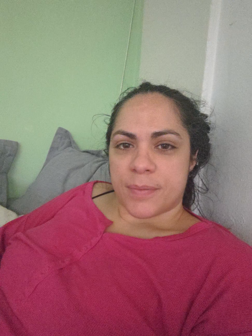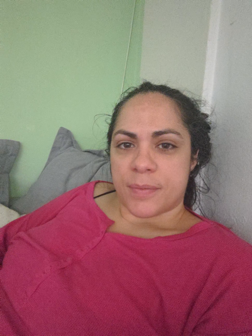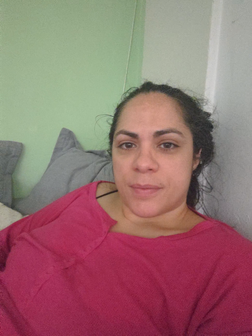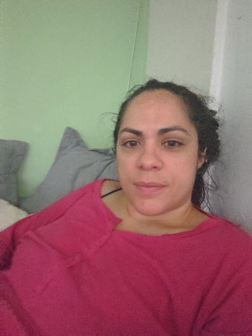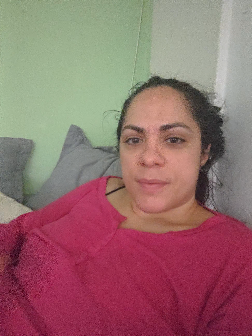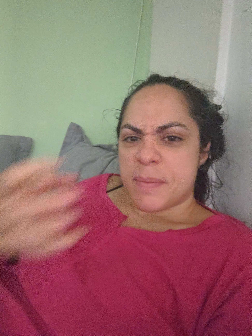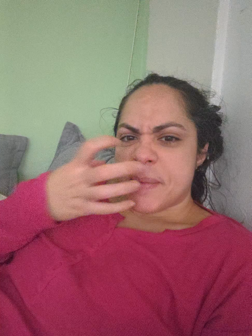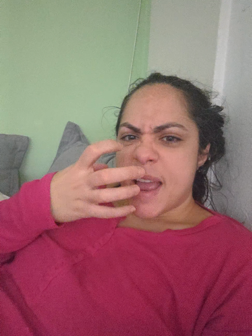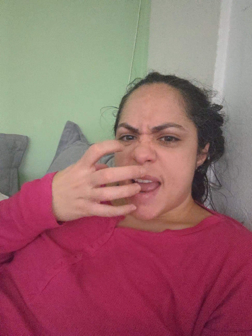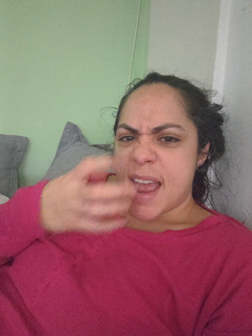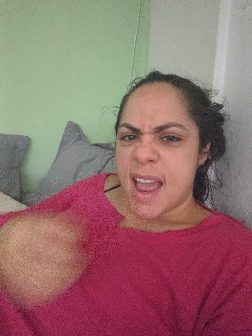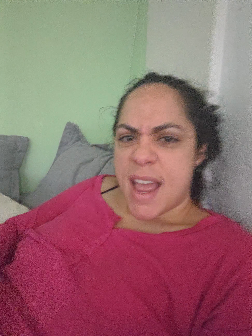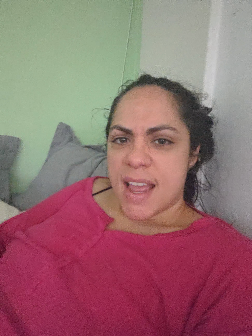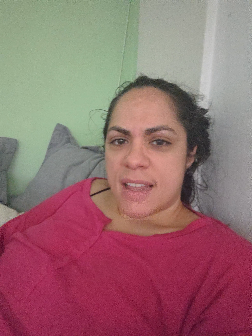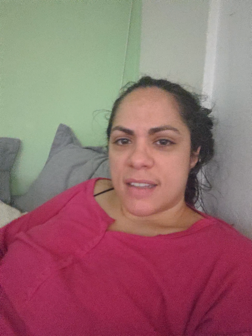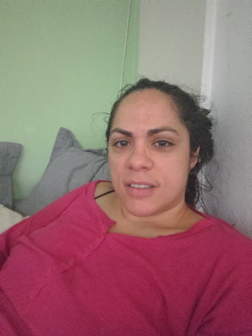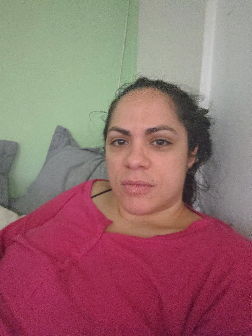mad